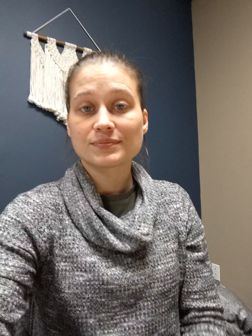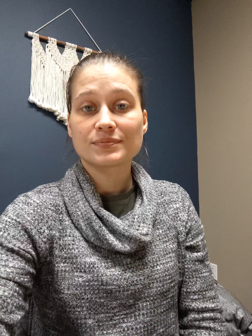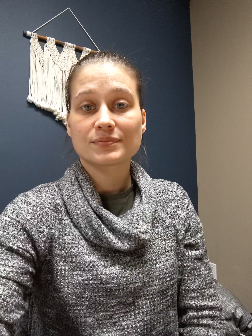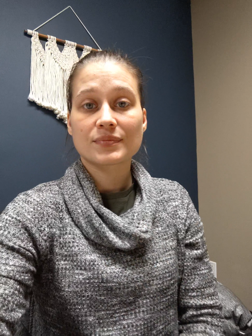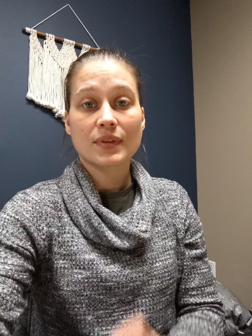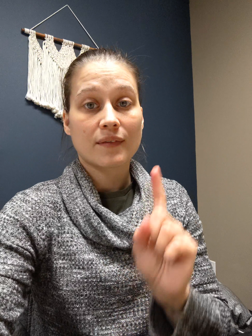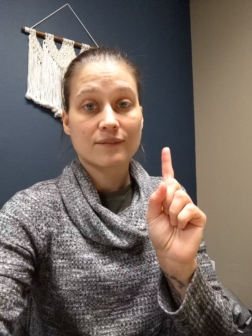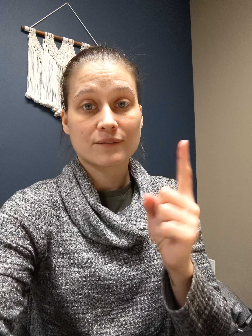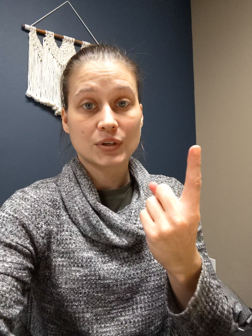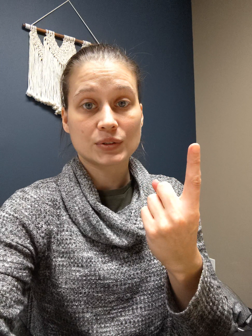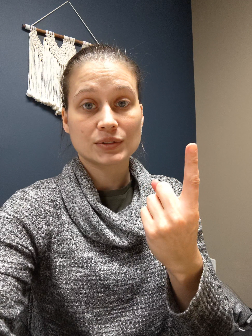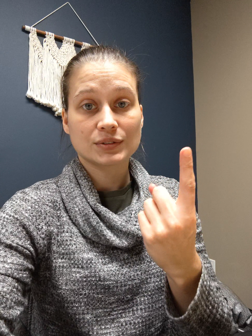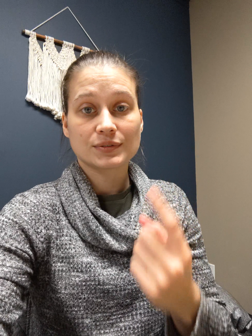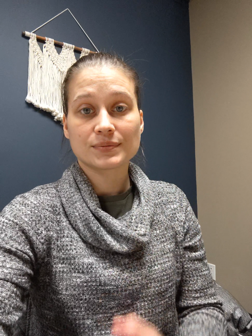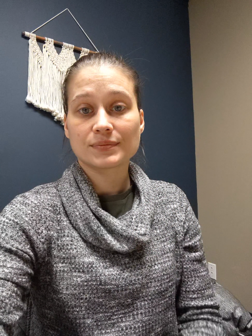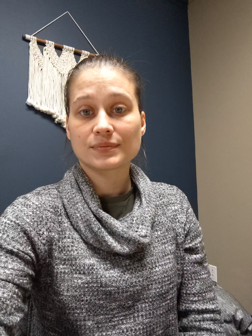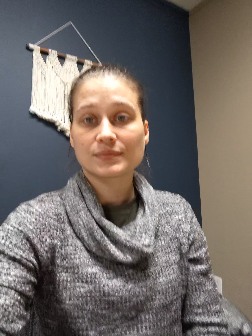first